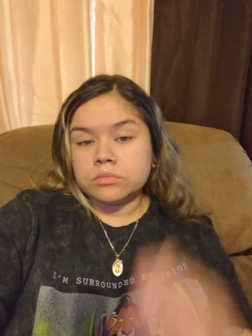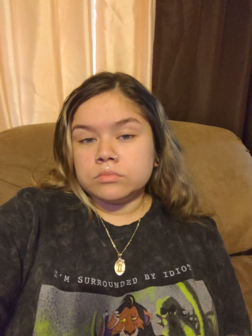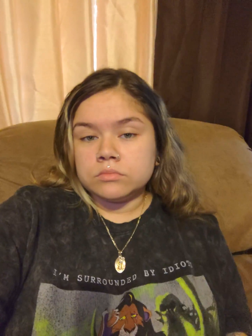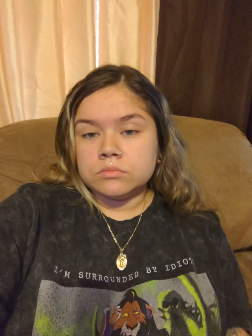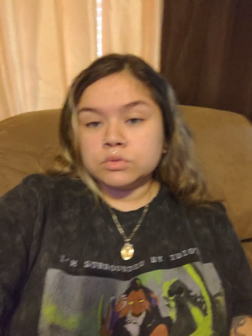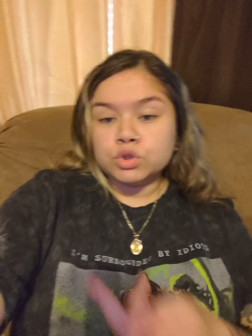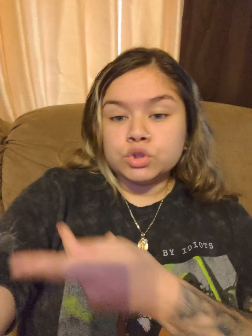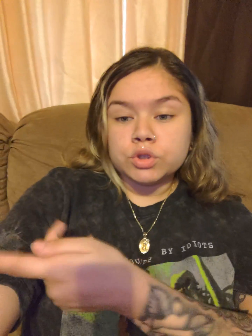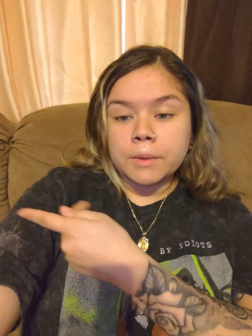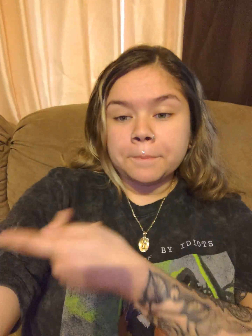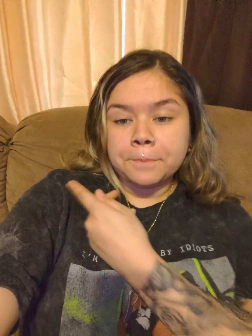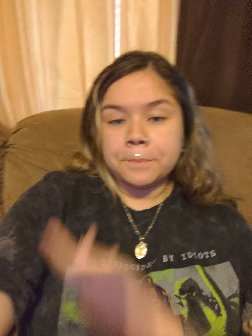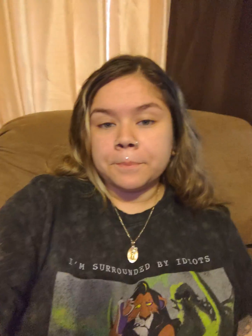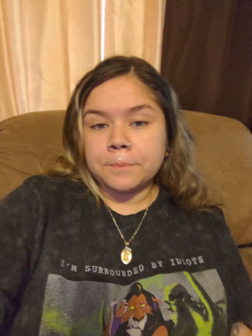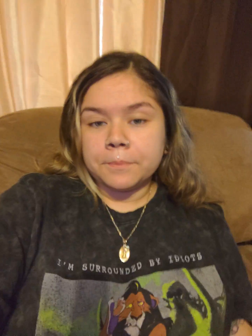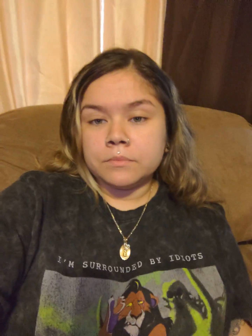sheep